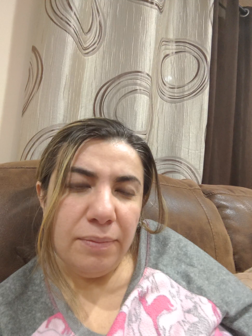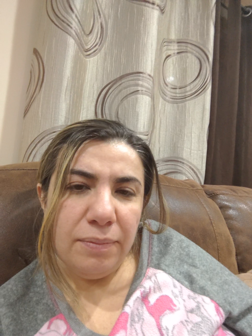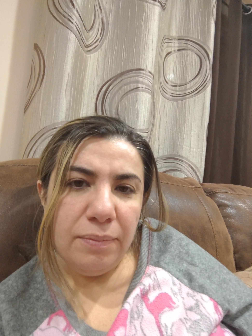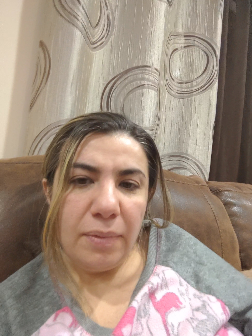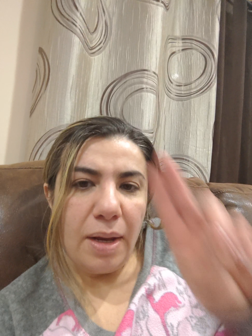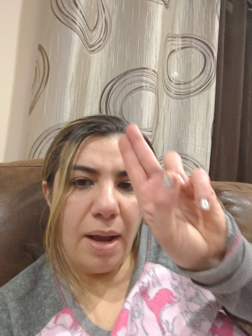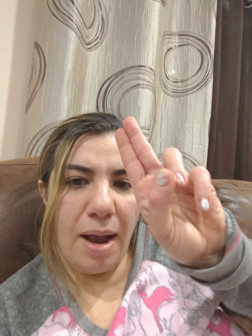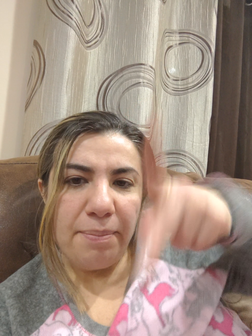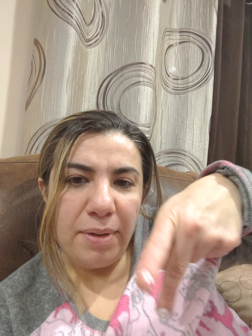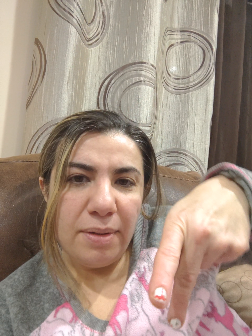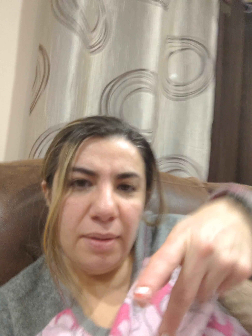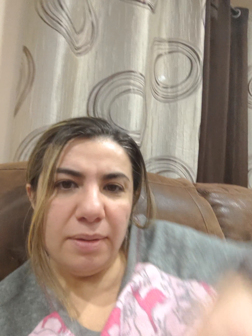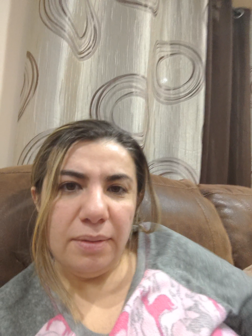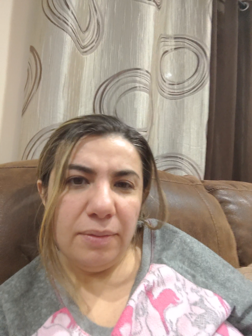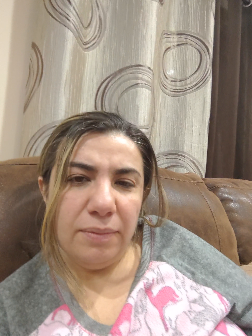up